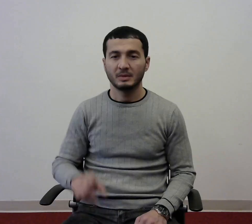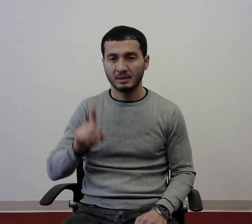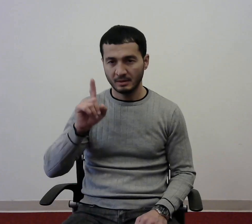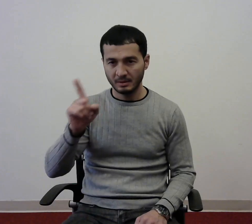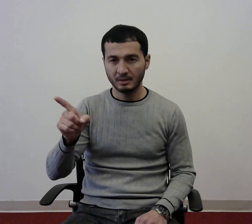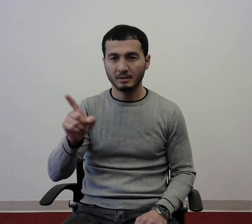onun